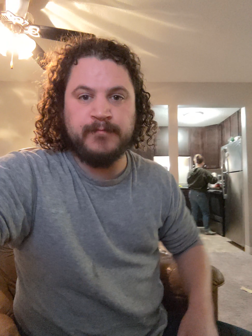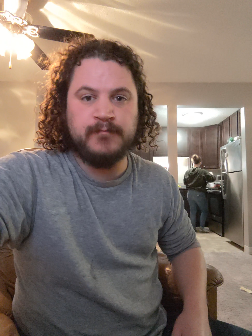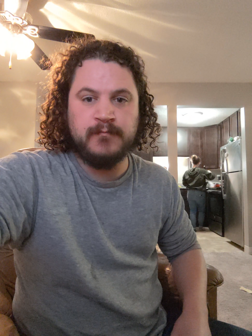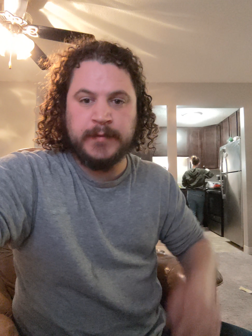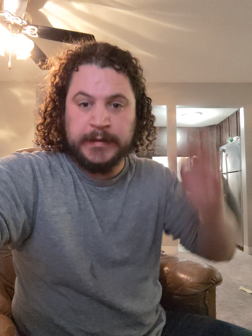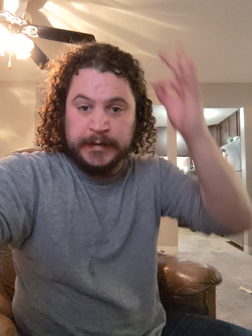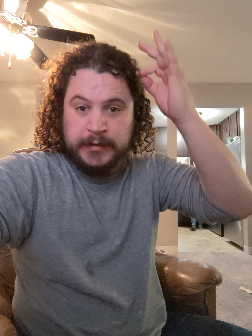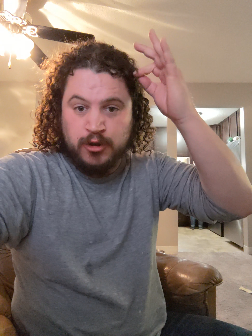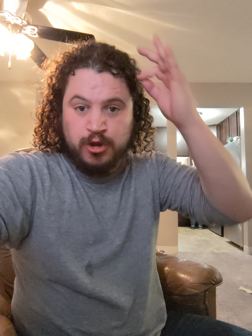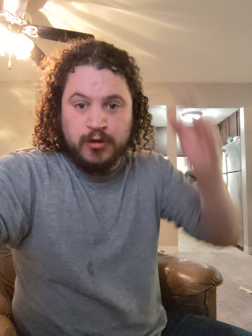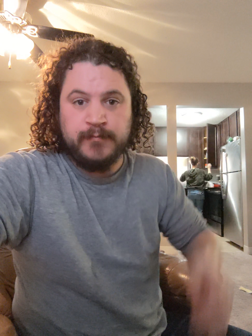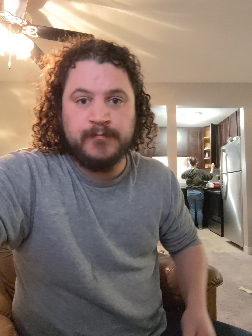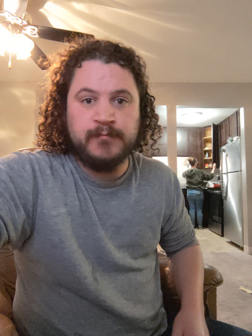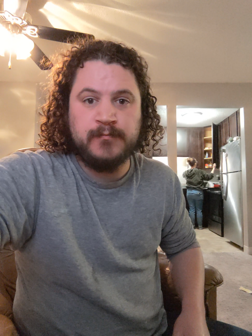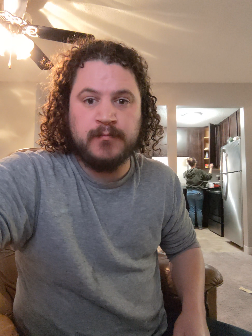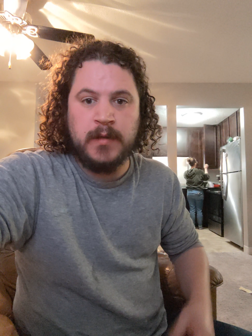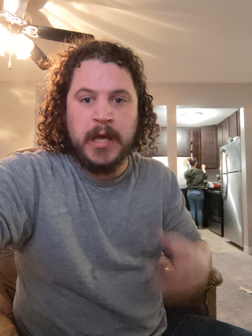hair